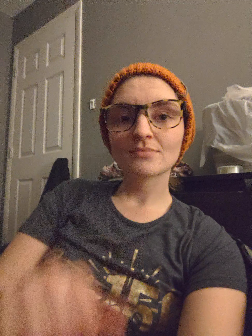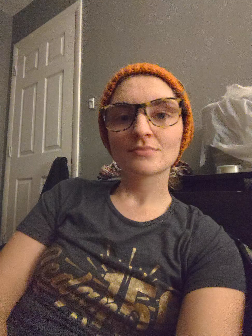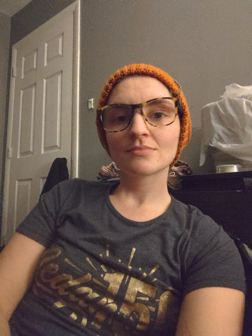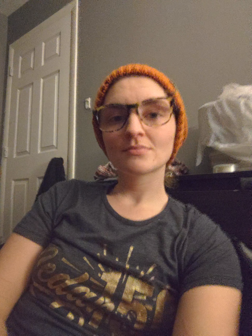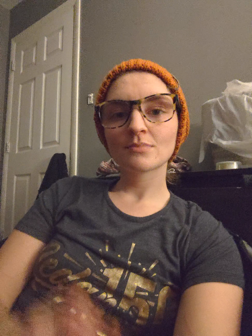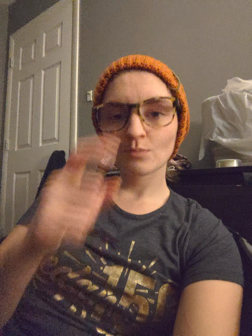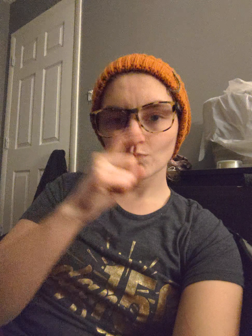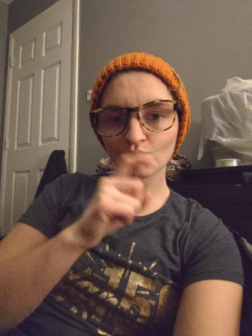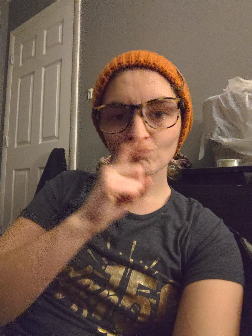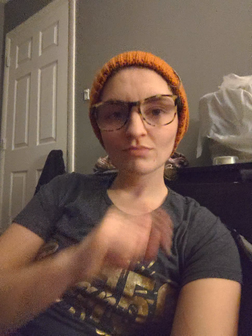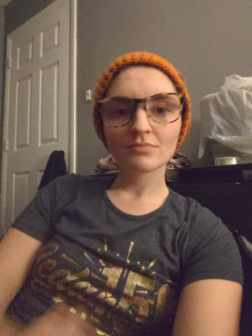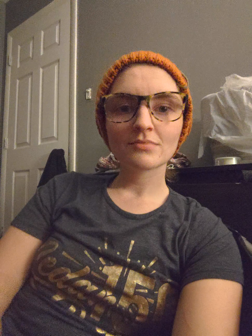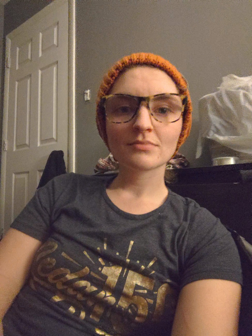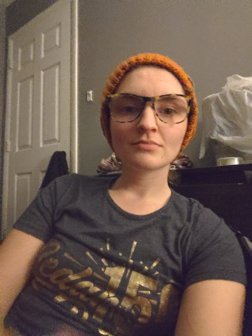doll